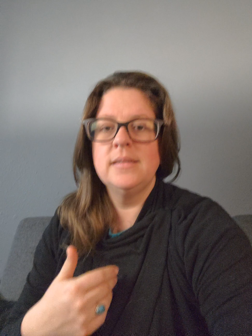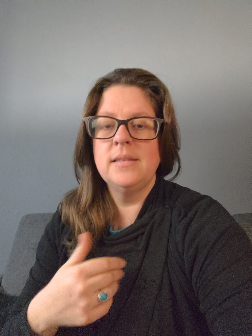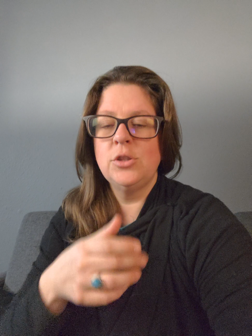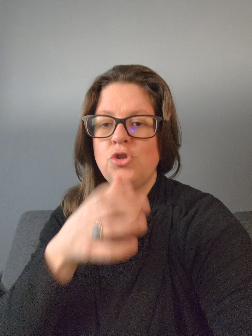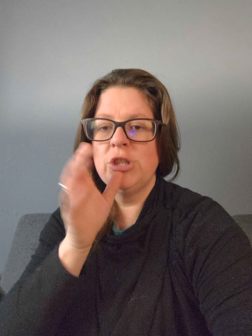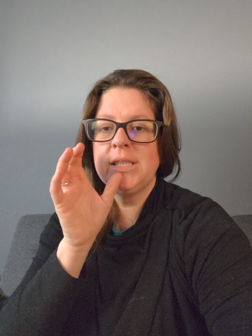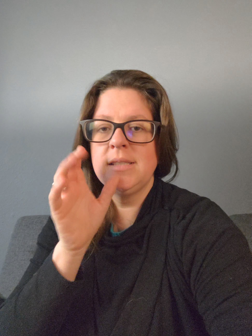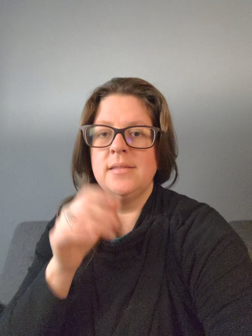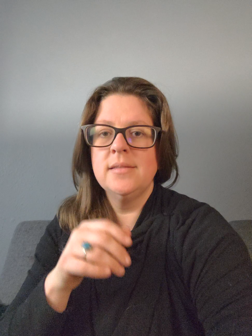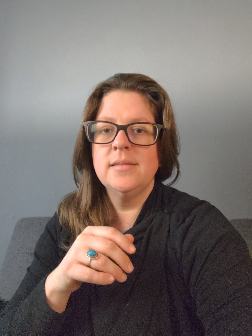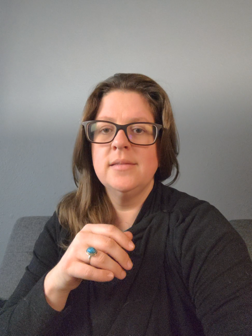drink